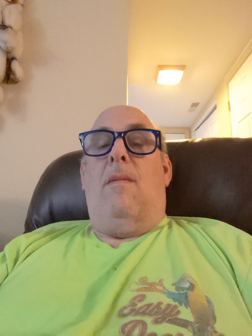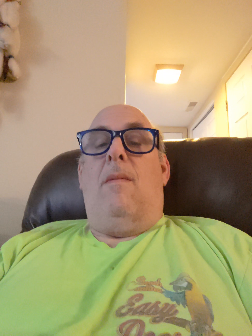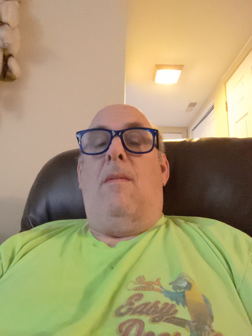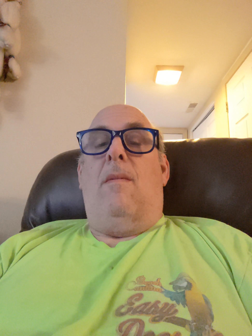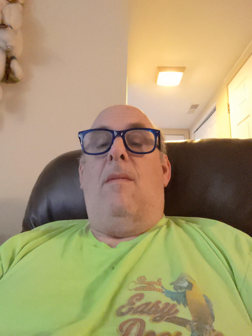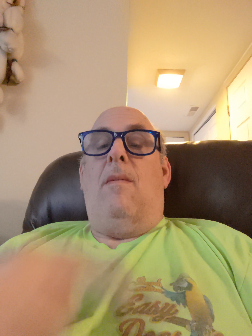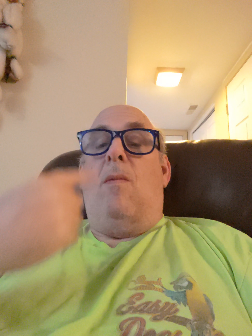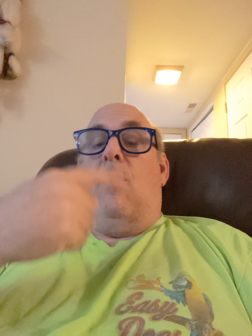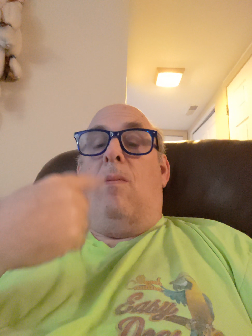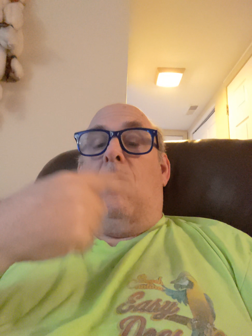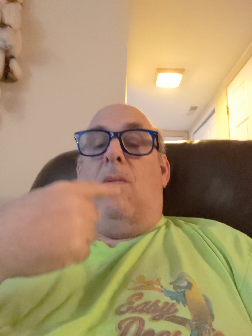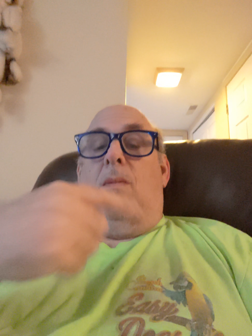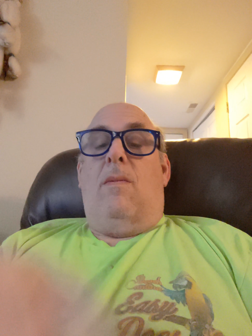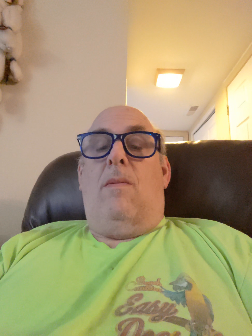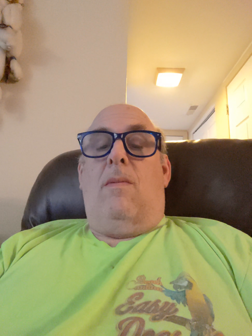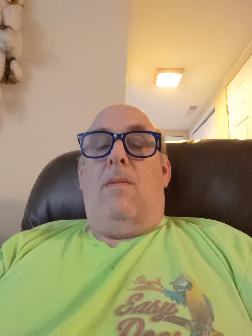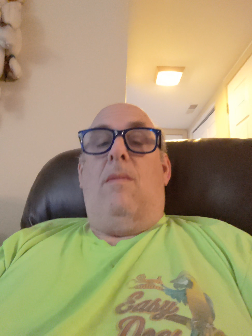who